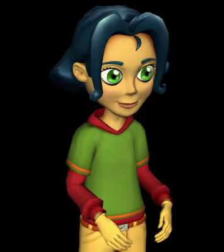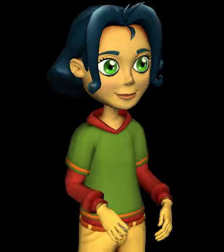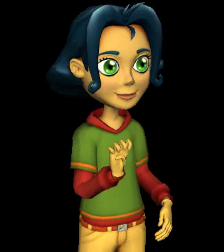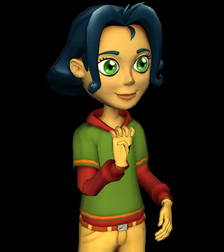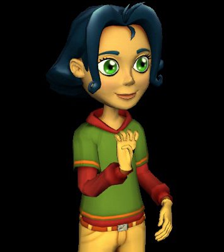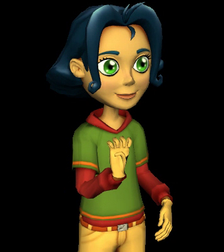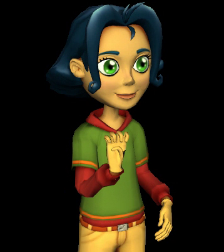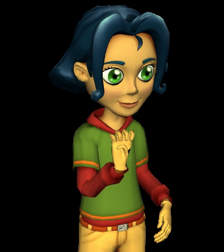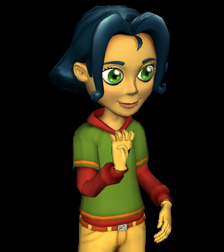أوروبا